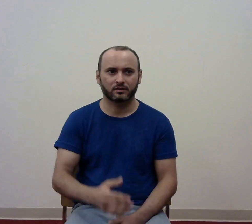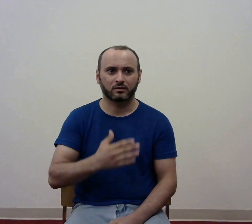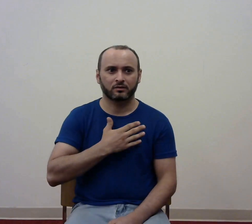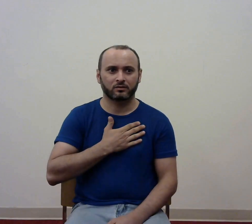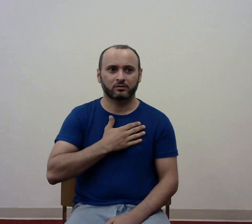mən